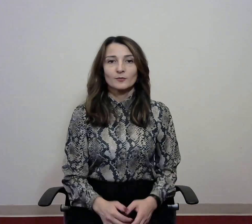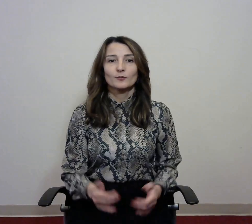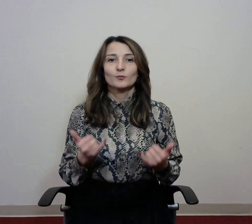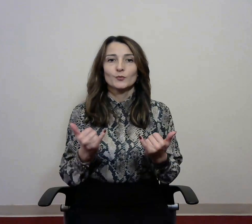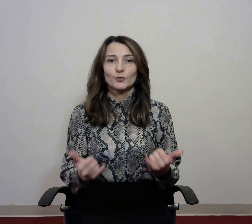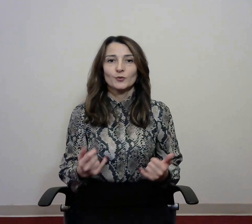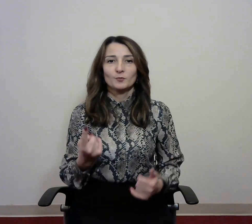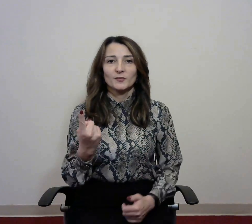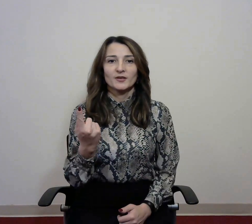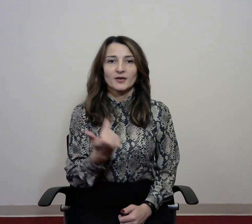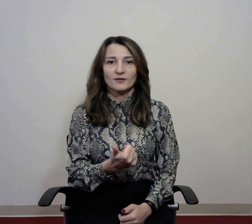bu həftə